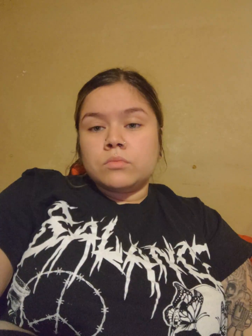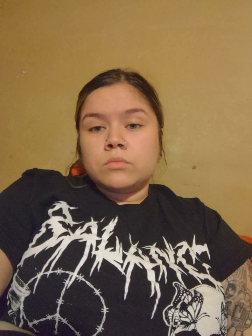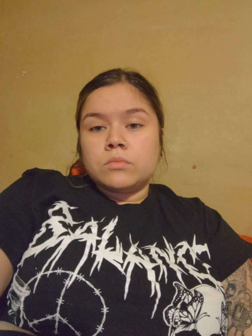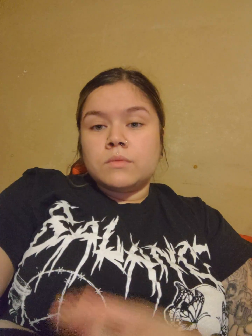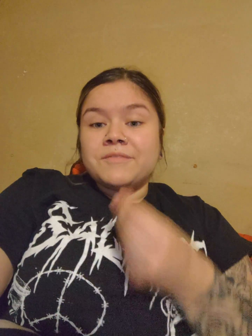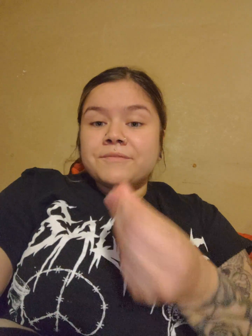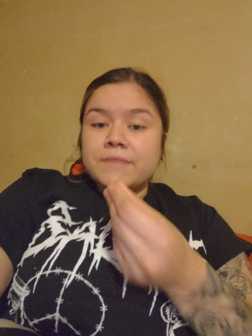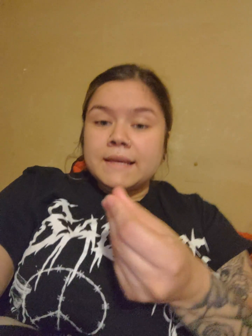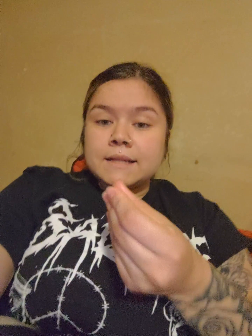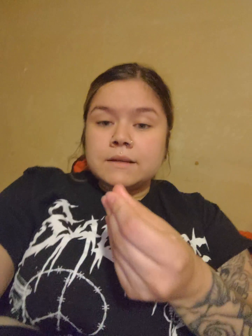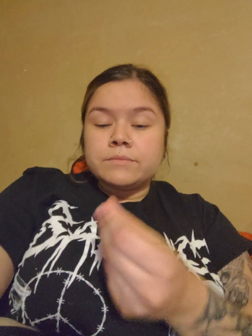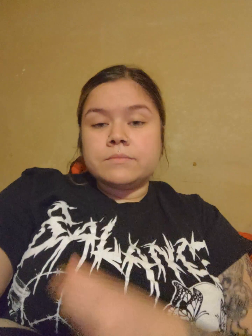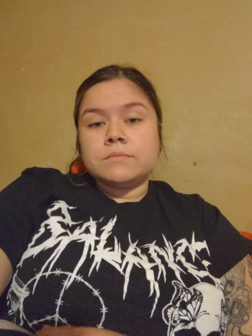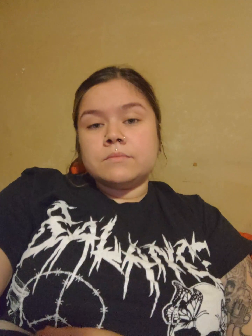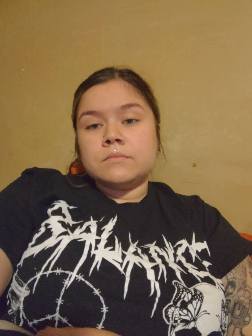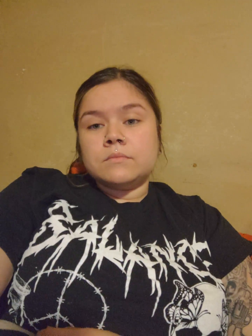feed